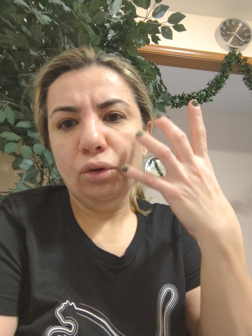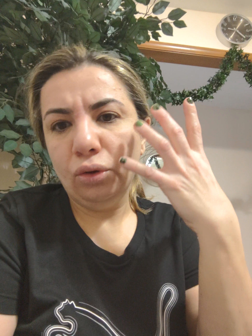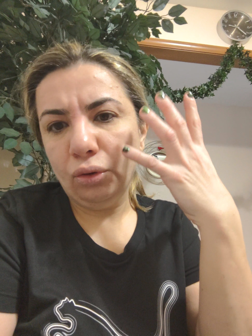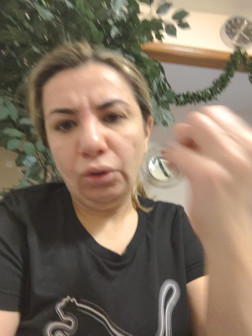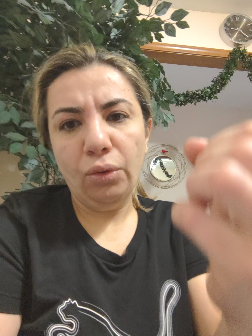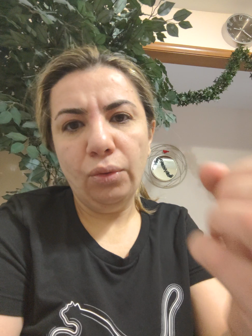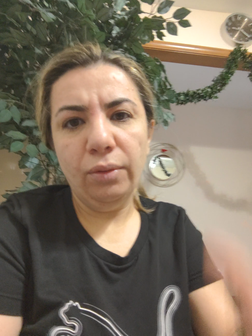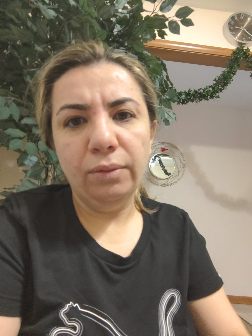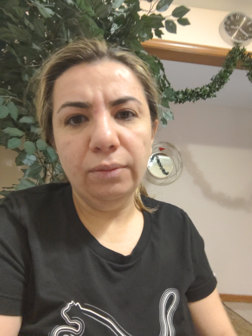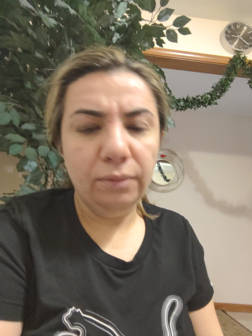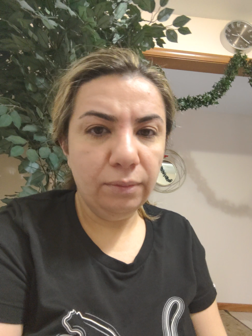go